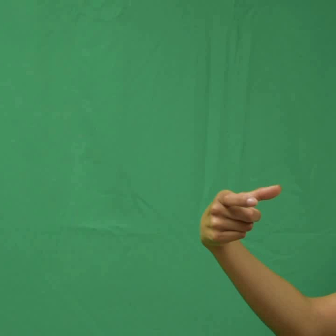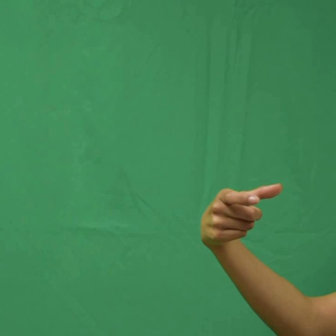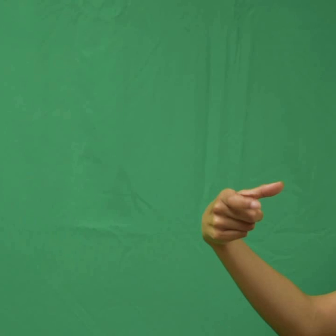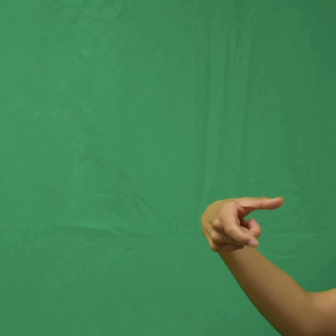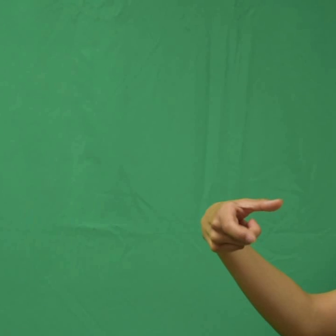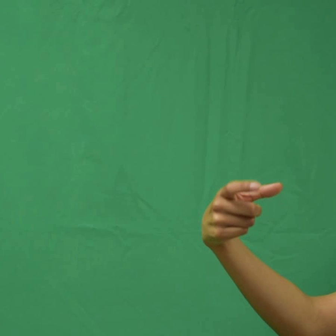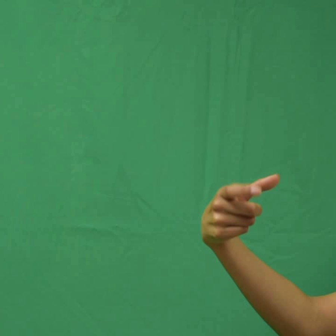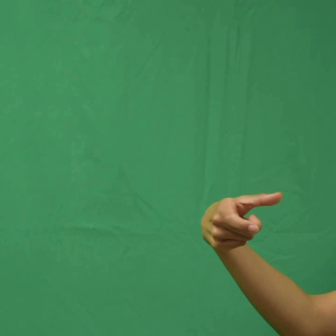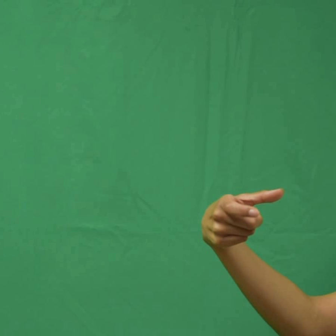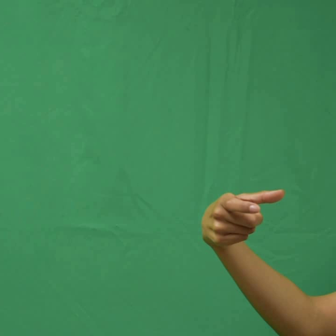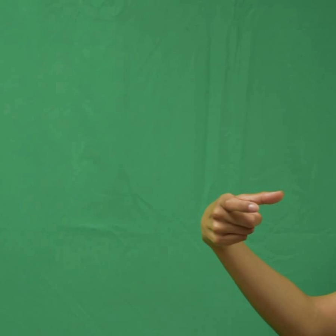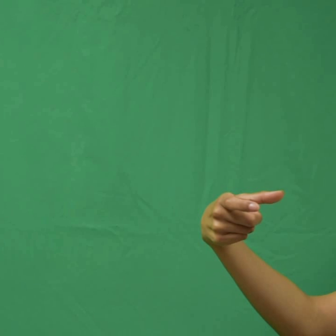Q